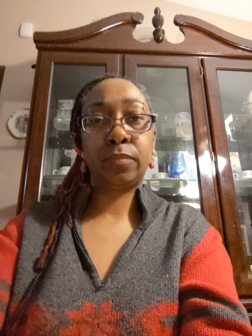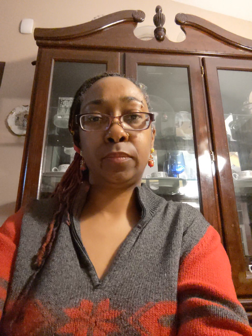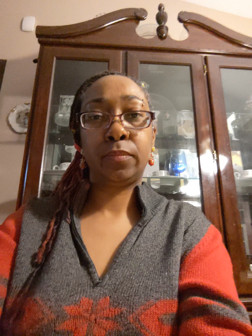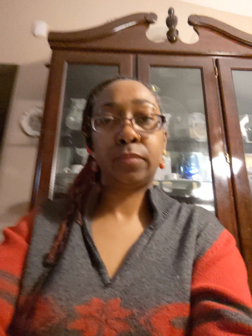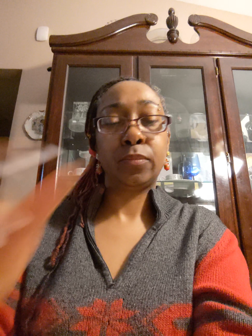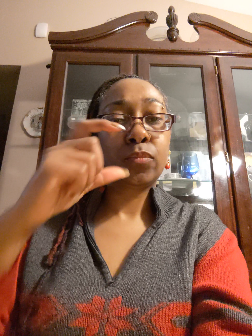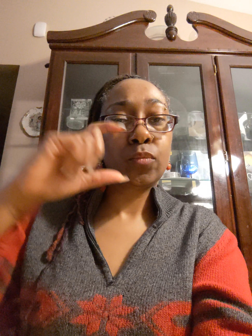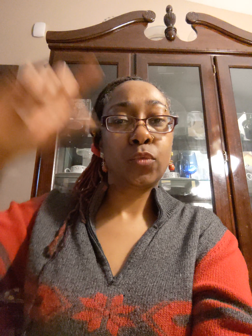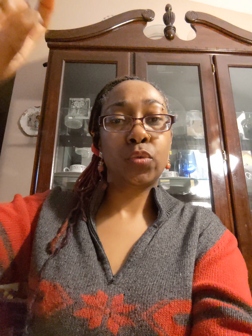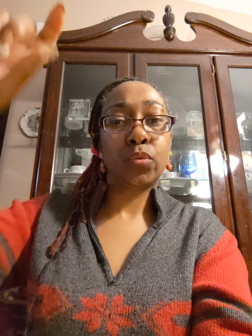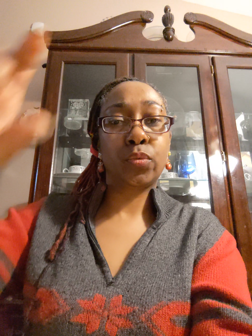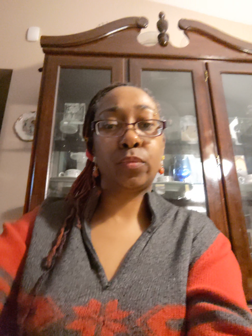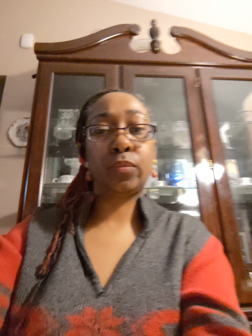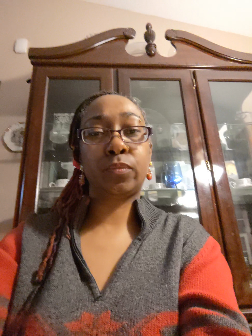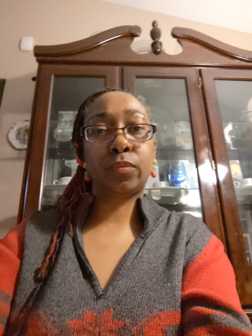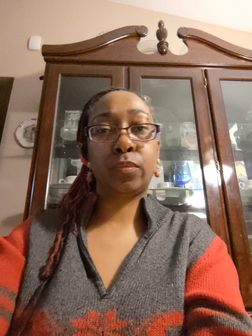moon